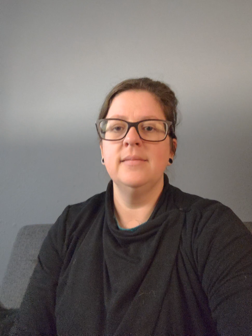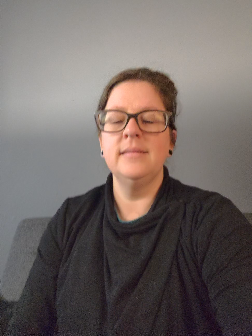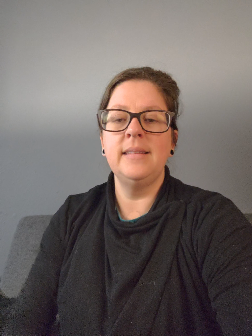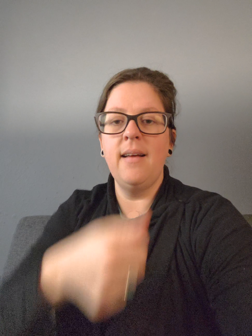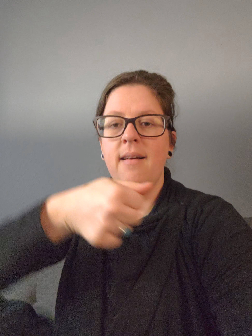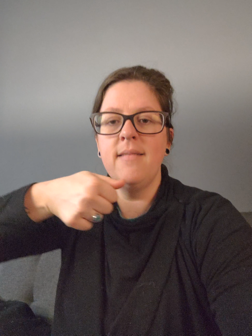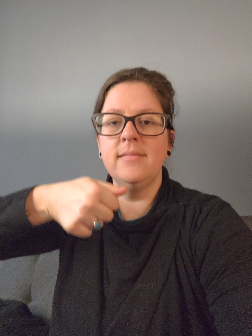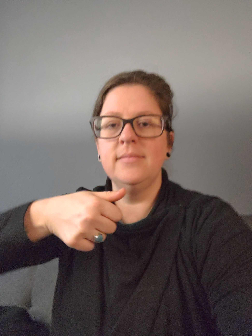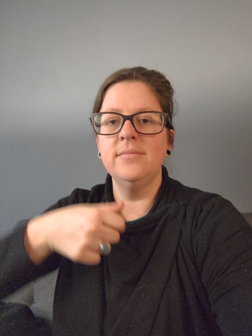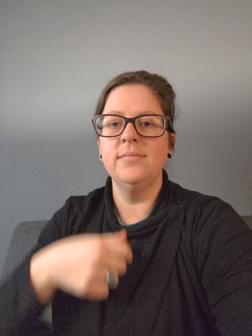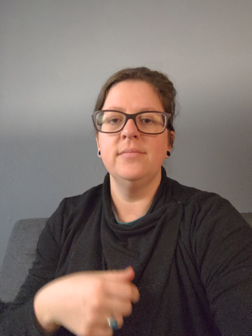hide